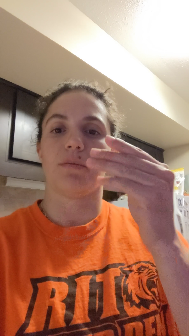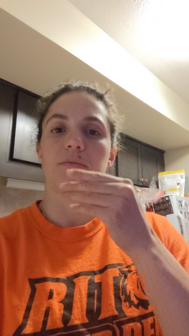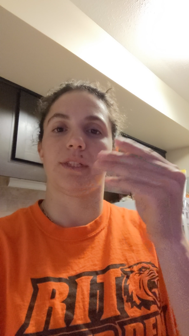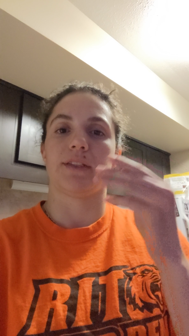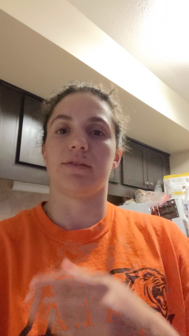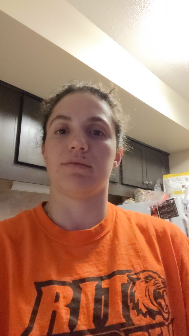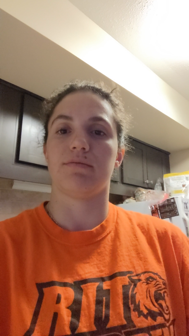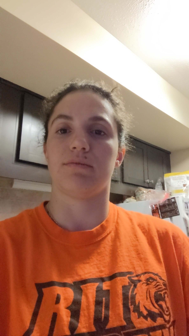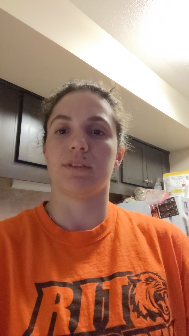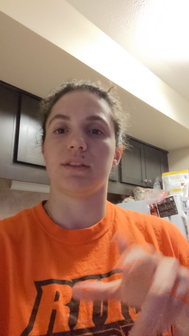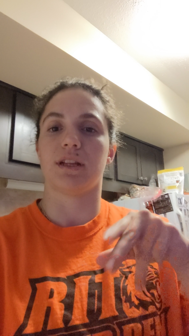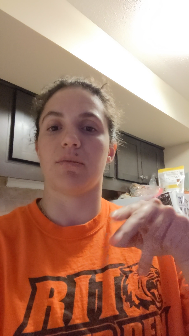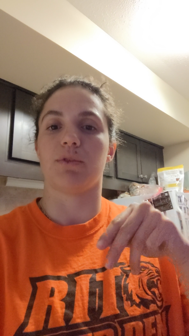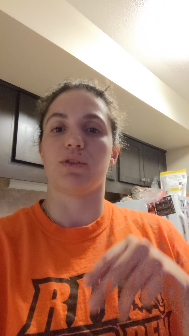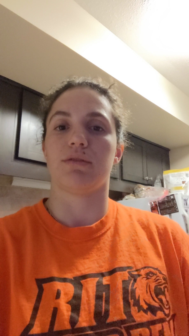diaper